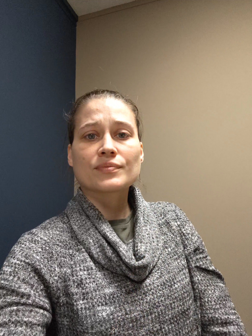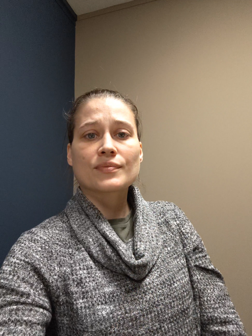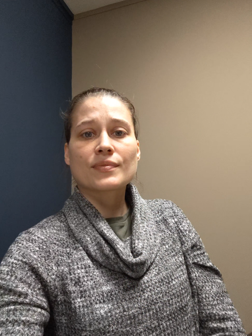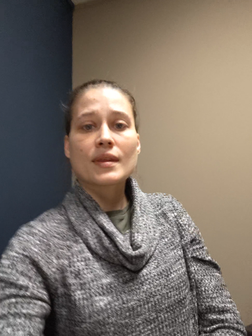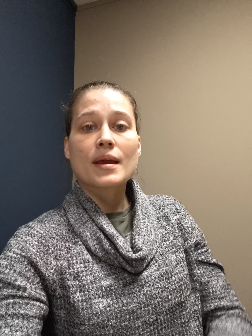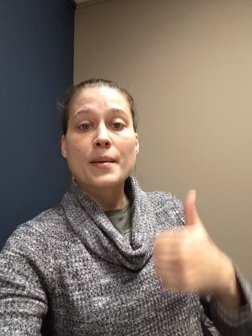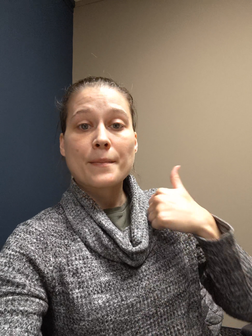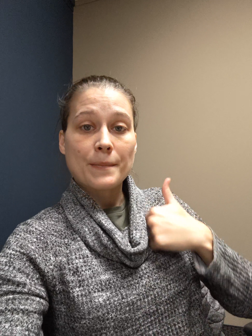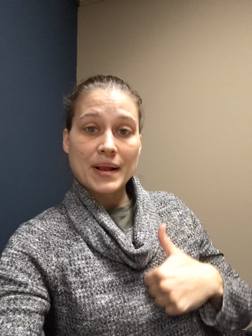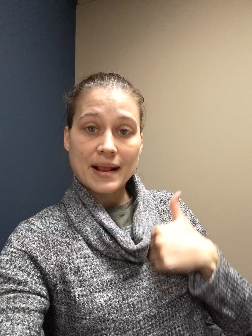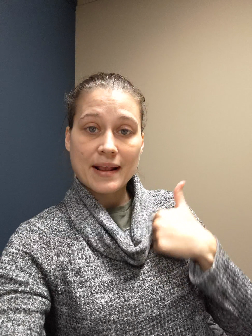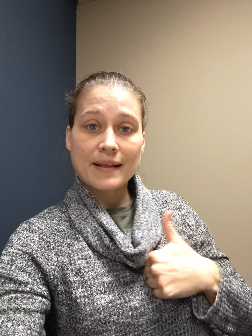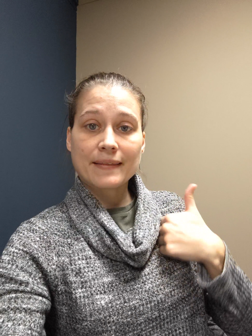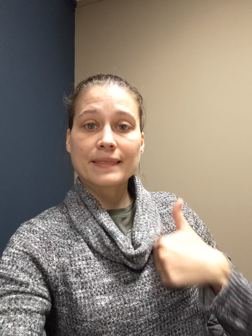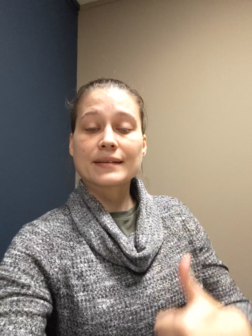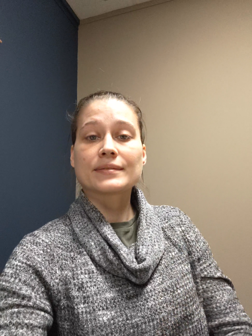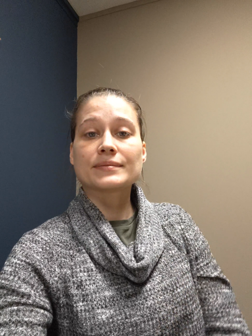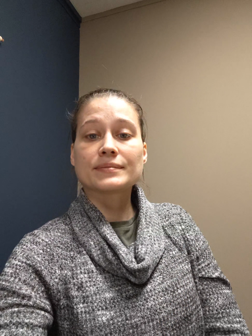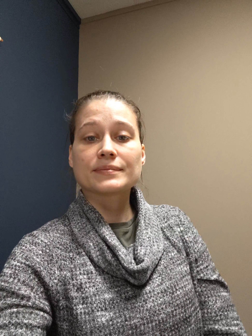bath